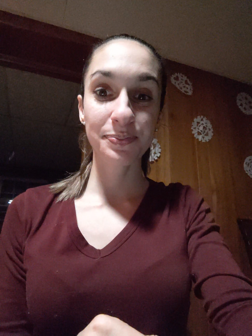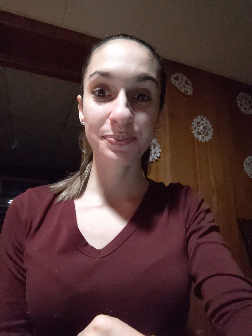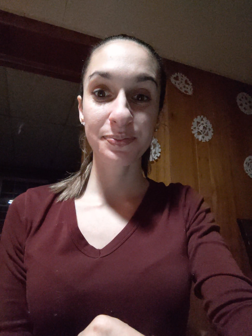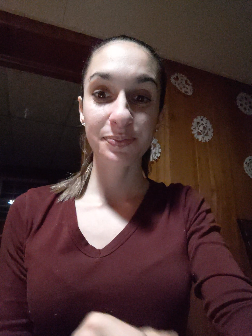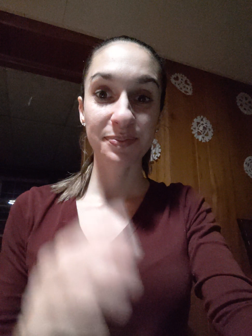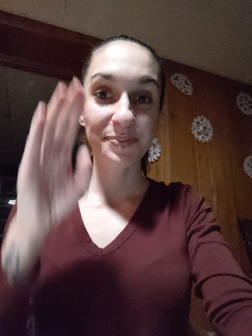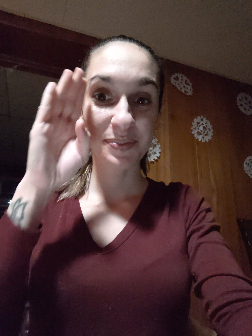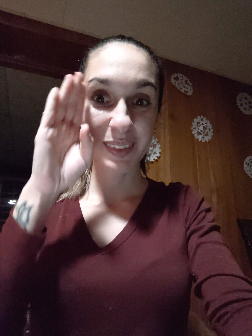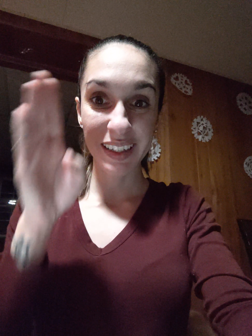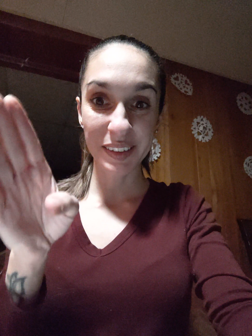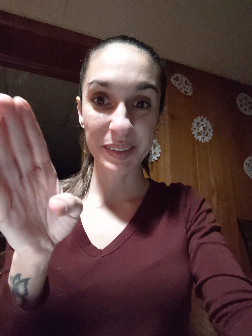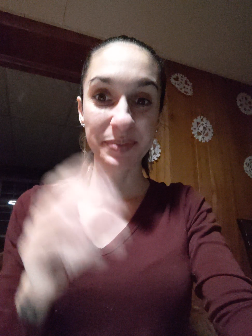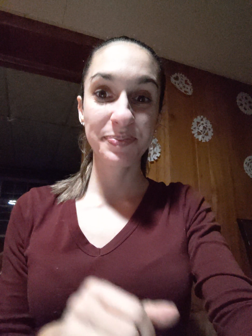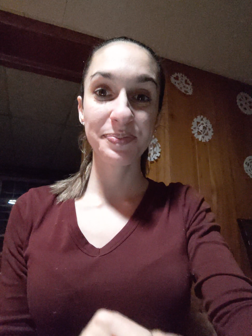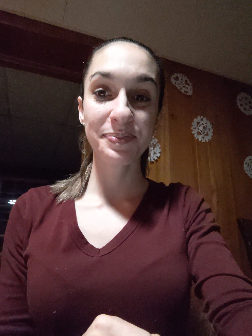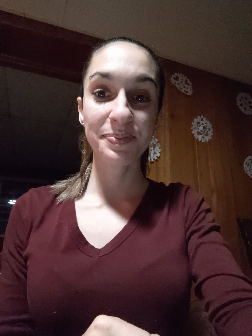hello